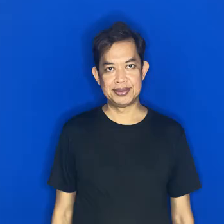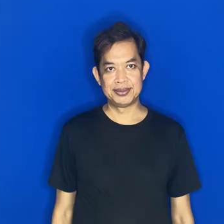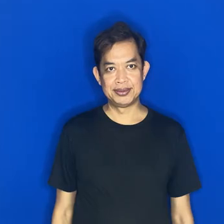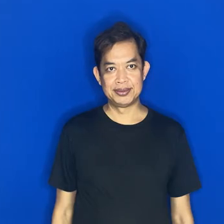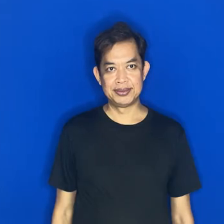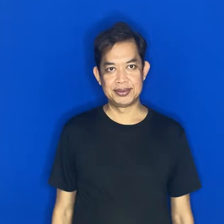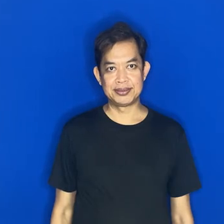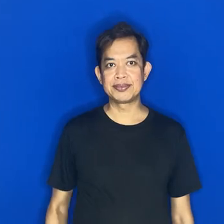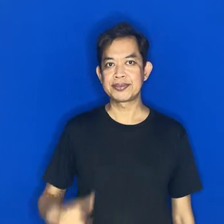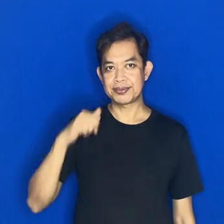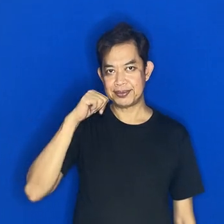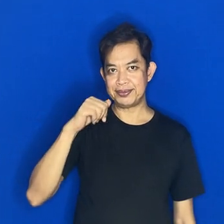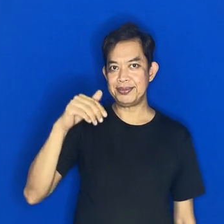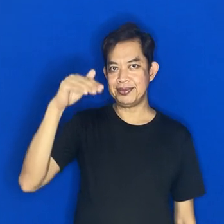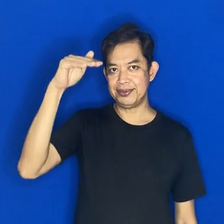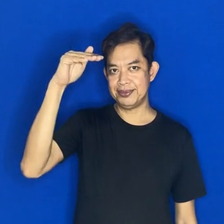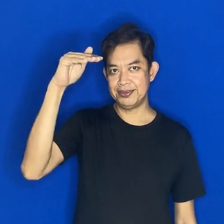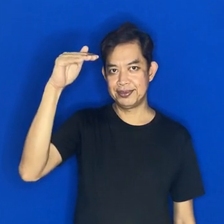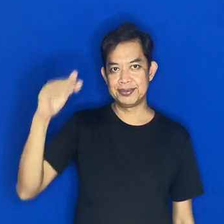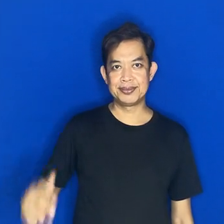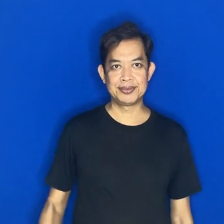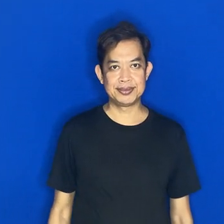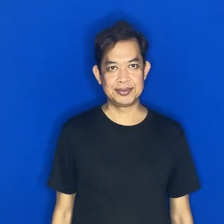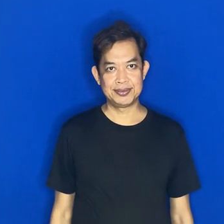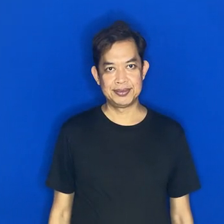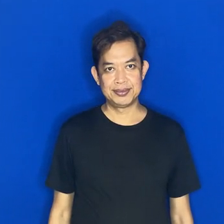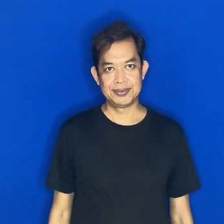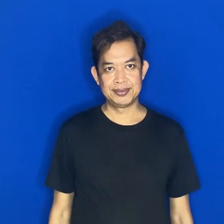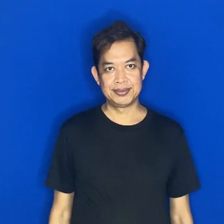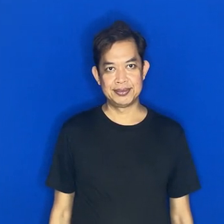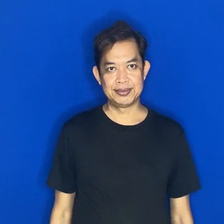woman